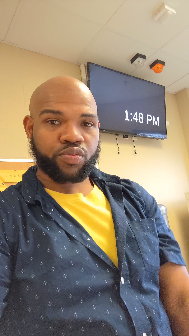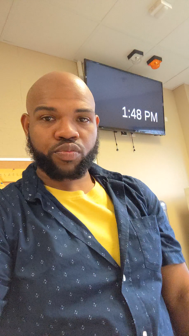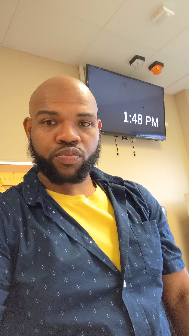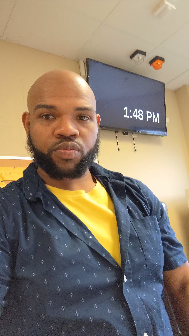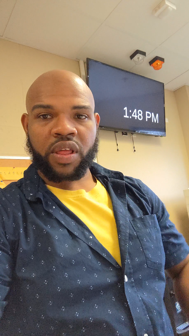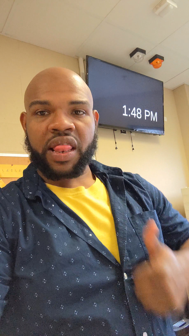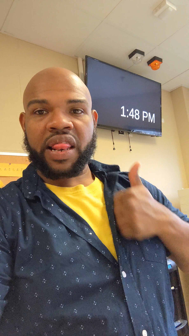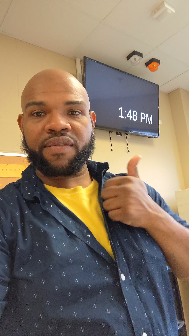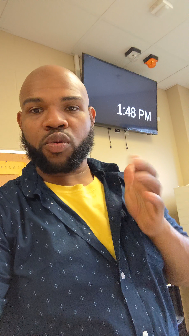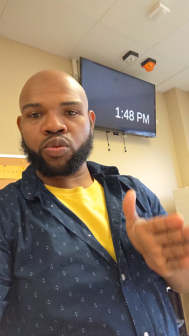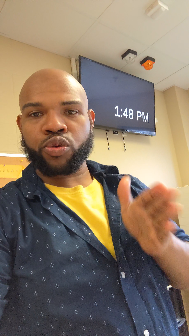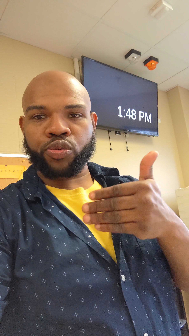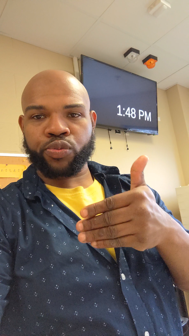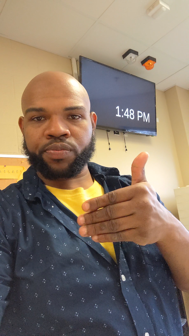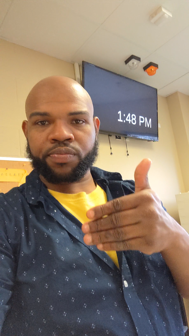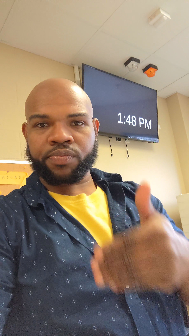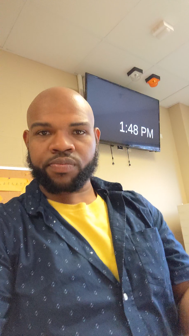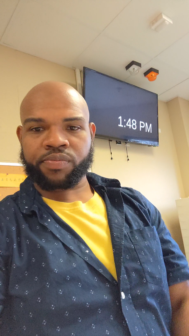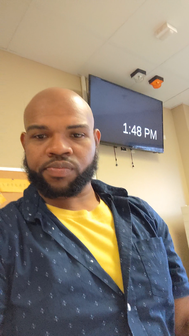living room